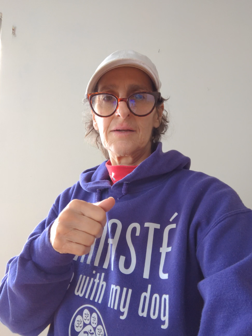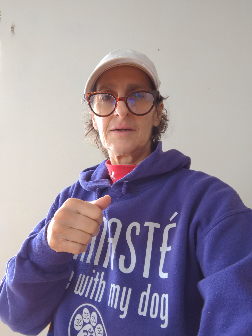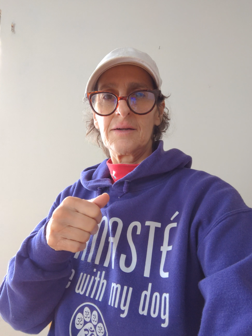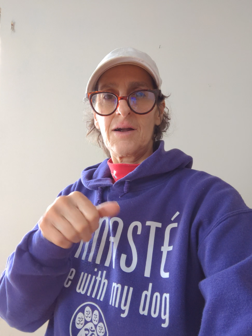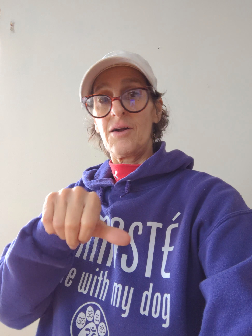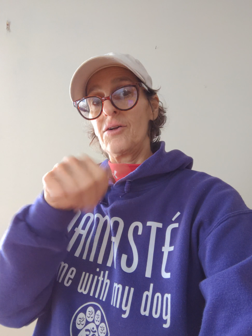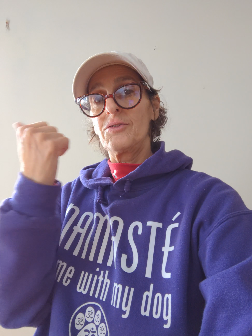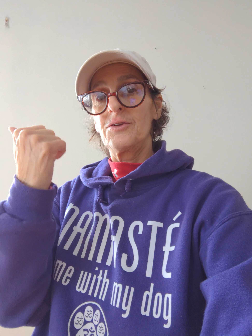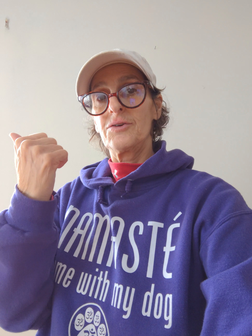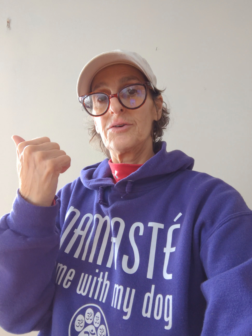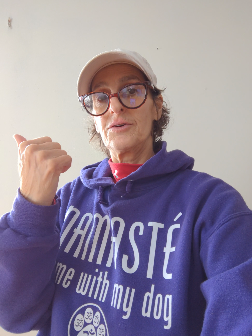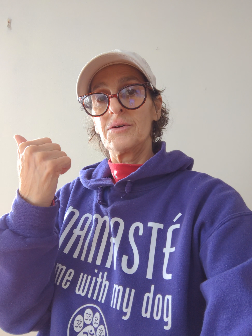another